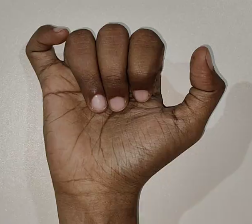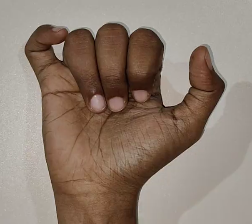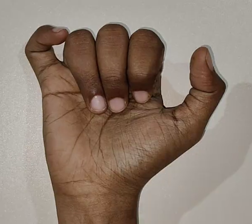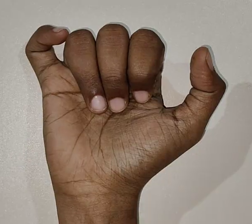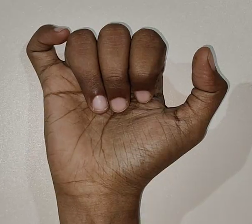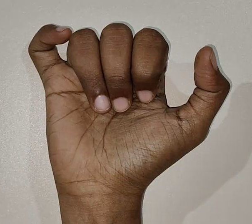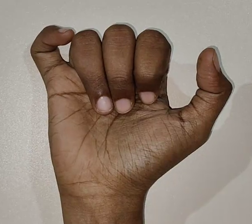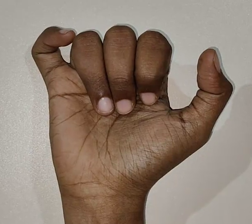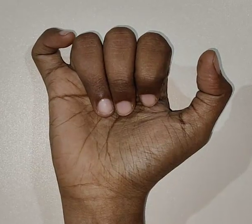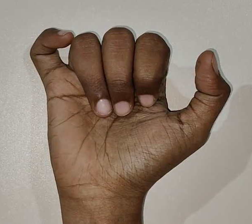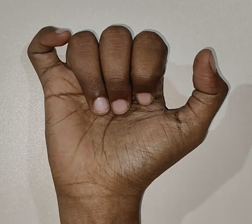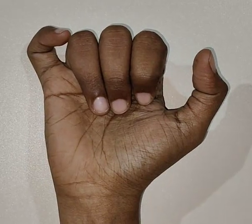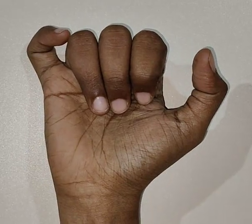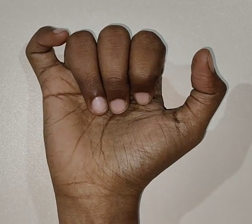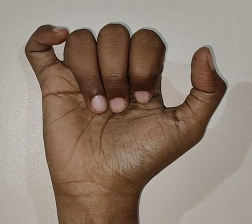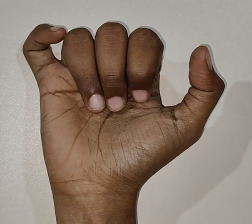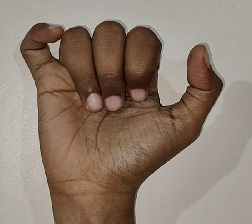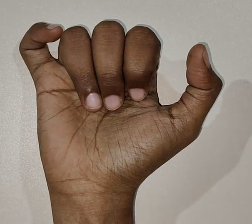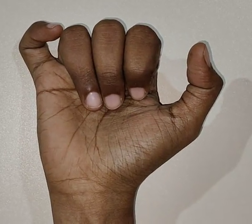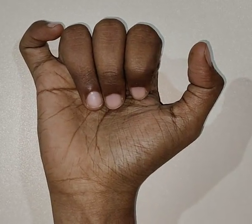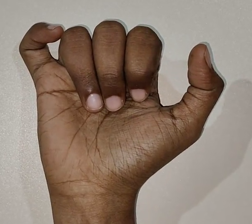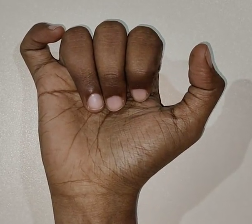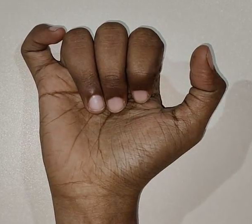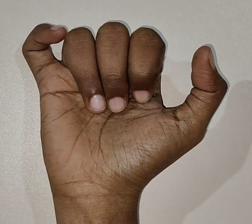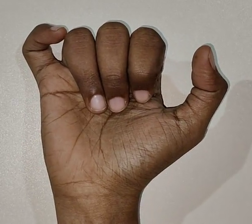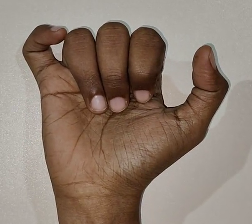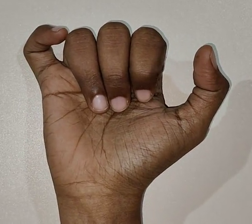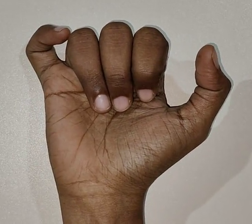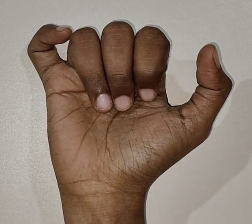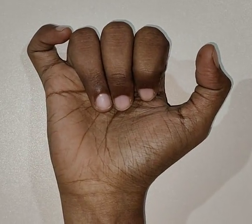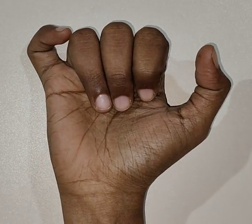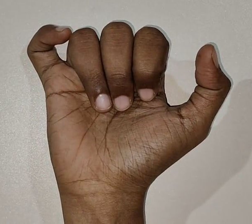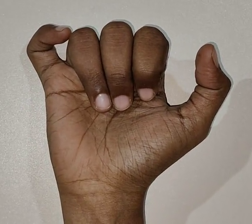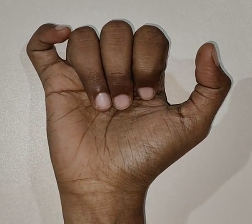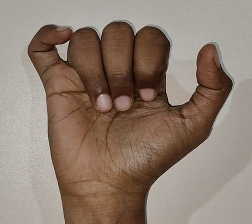ഋ